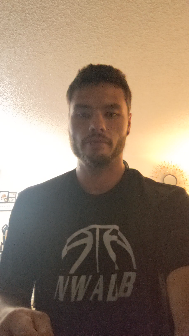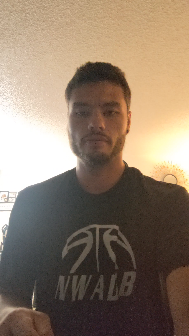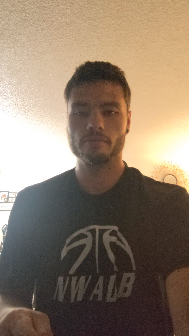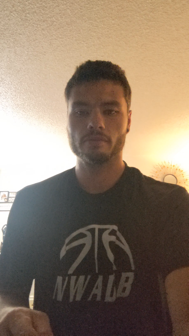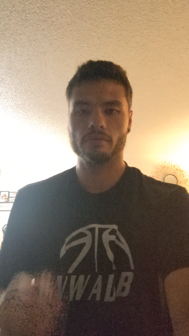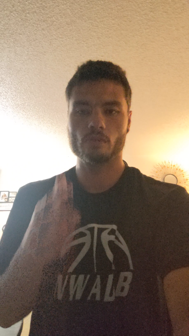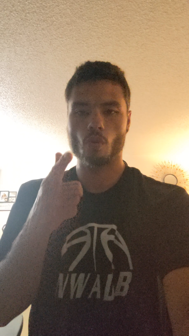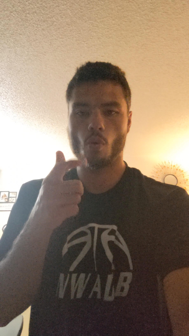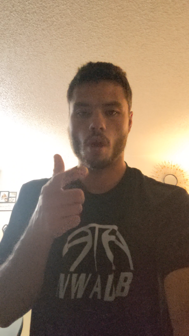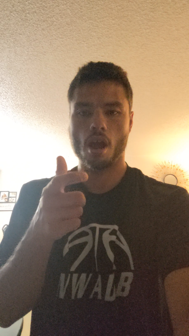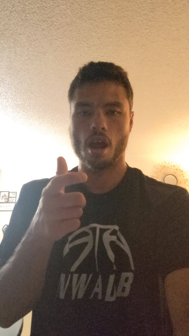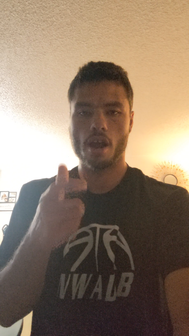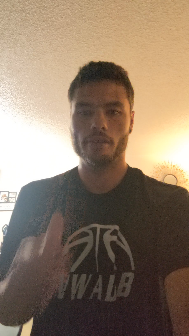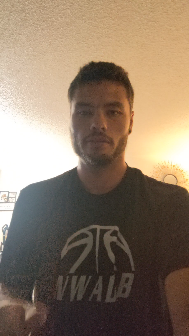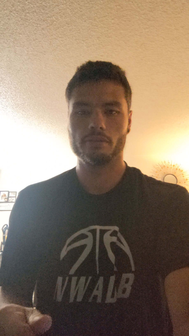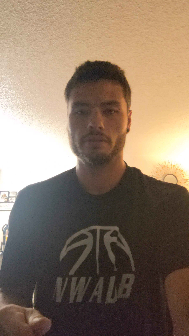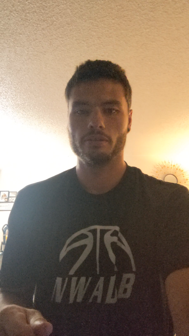run